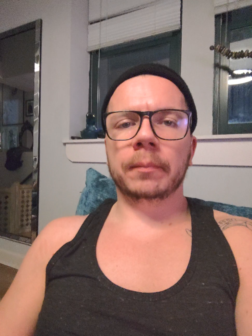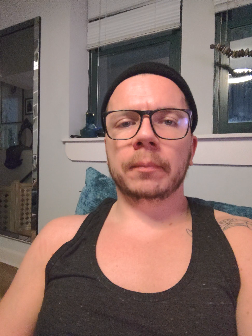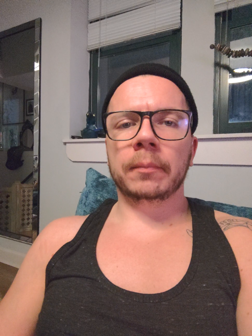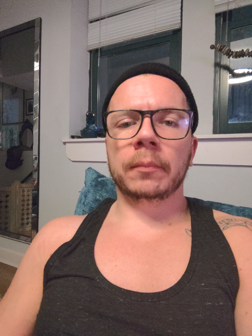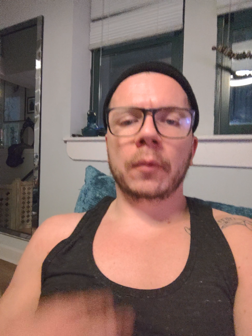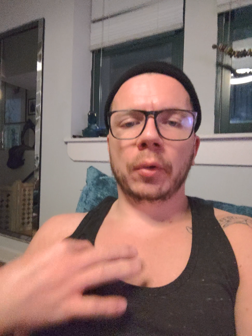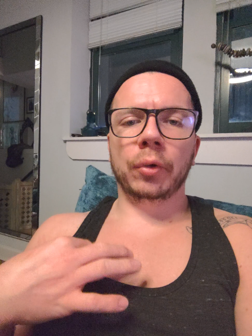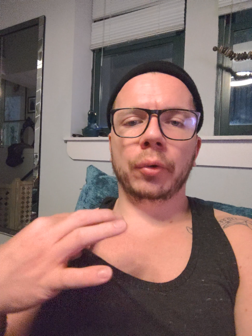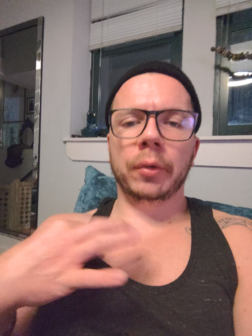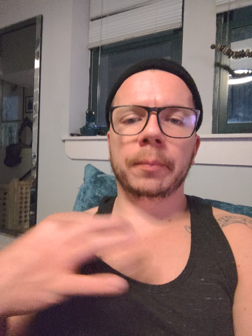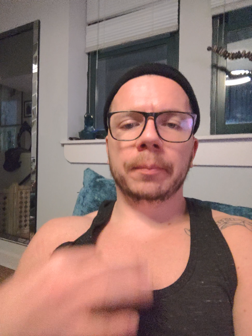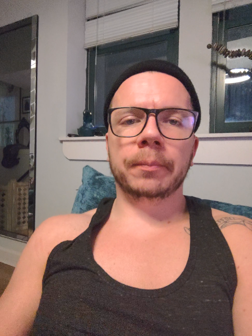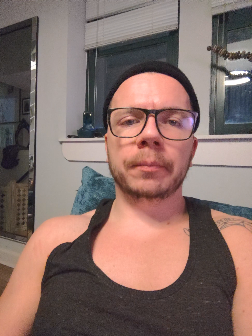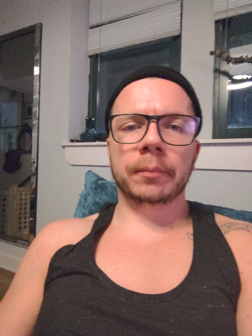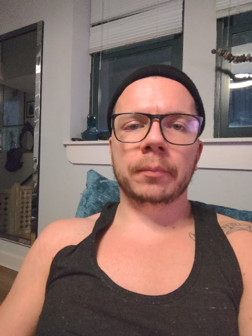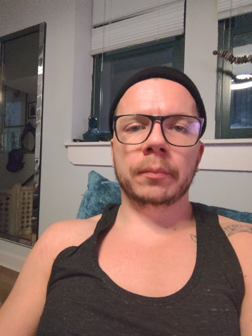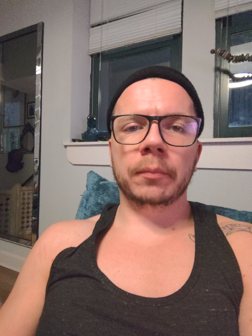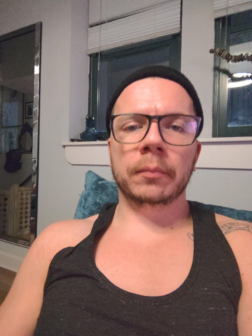shirt